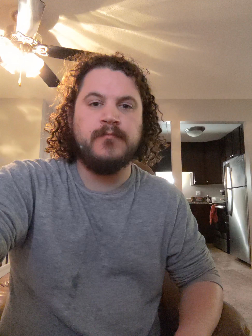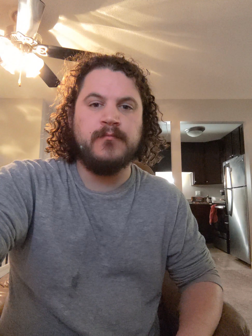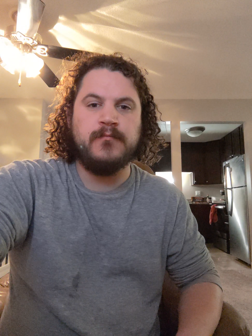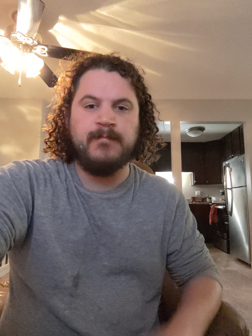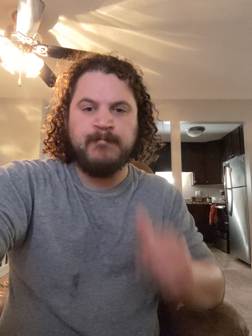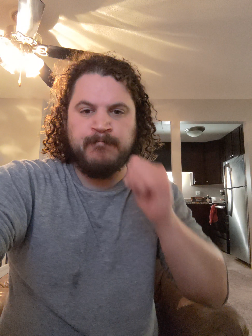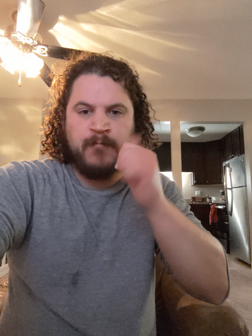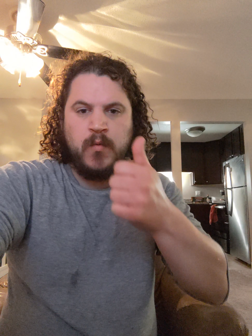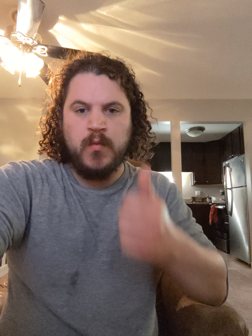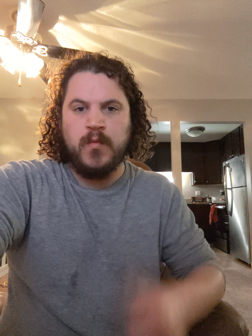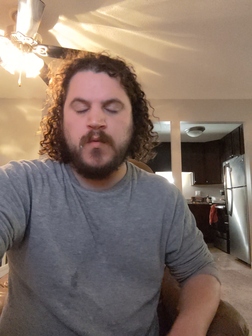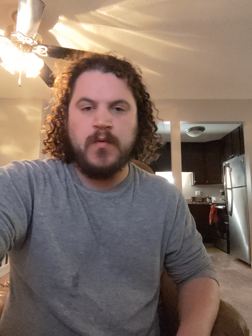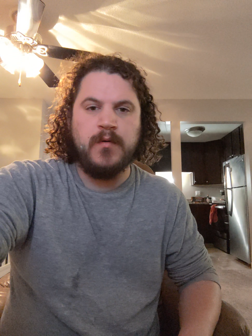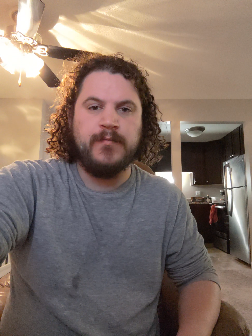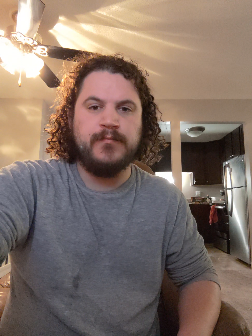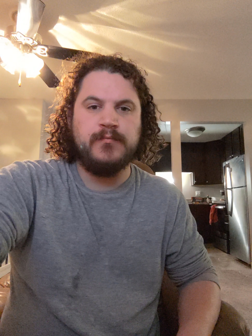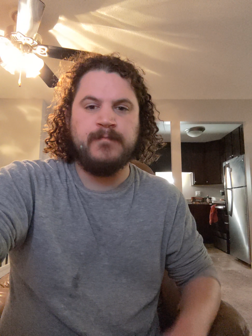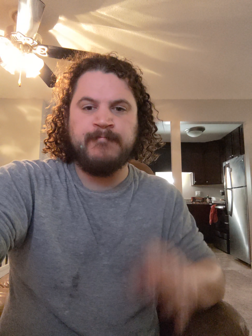tomorrow